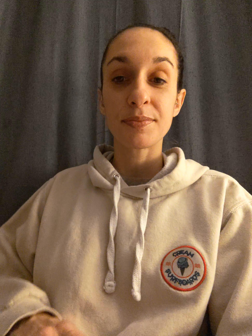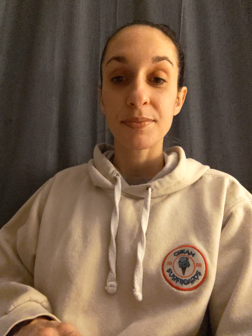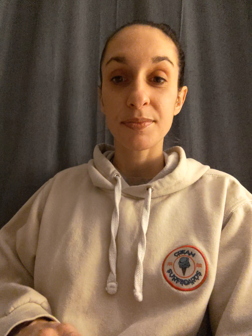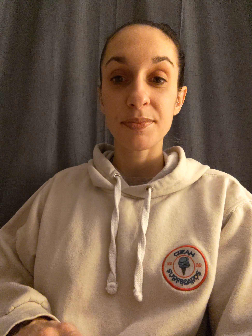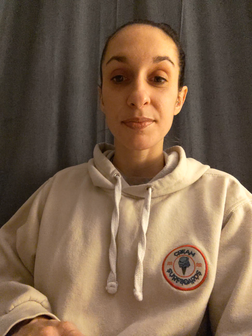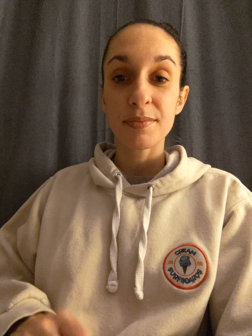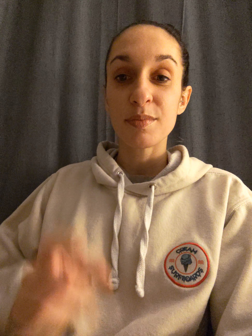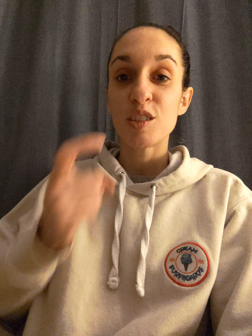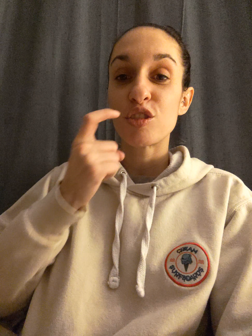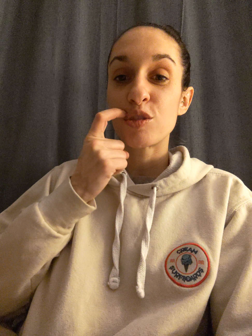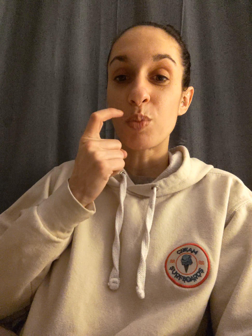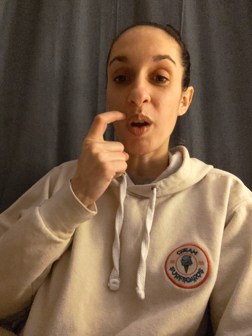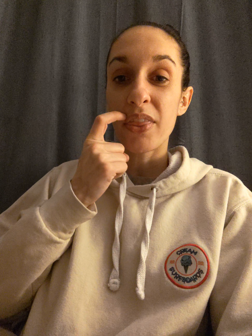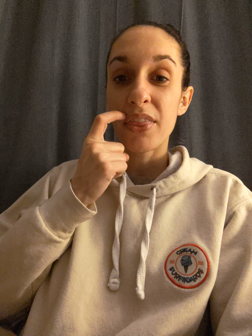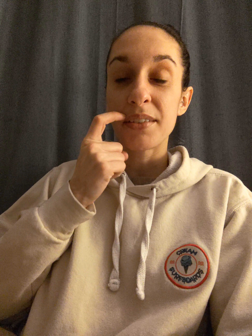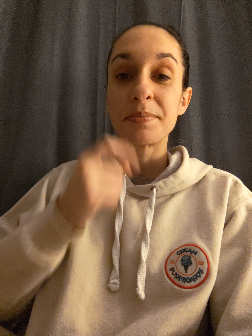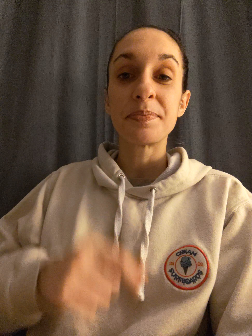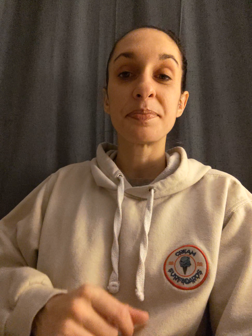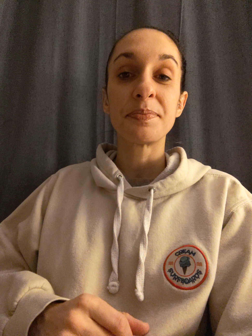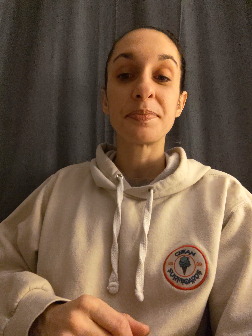tooth